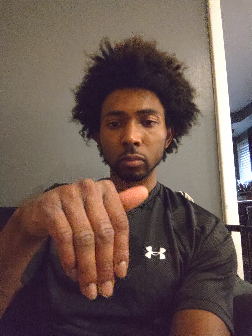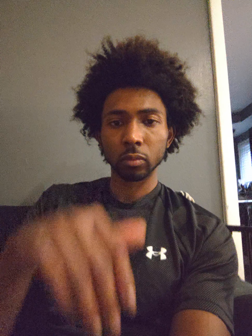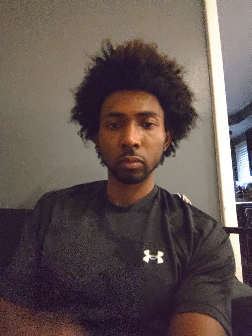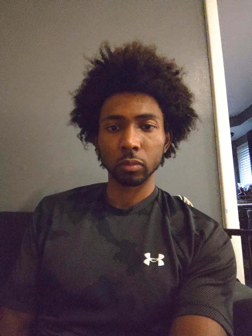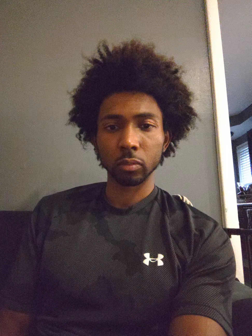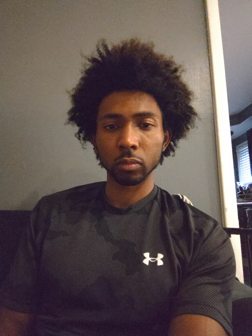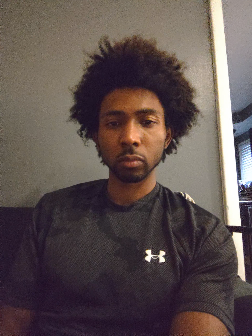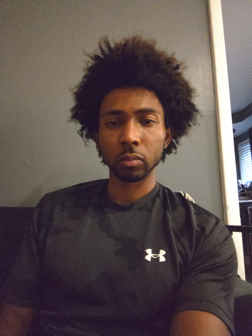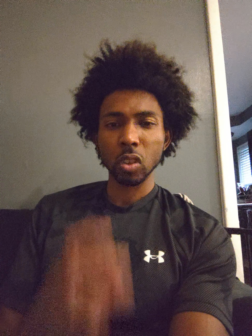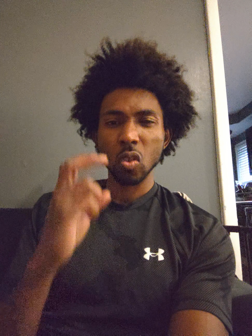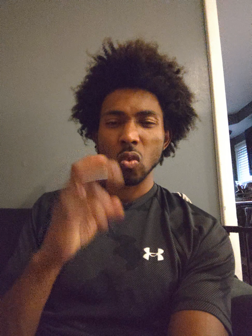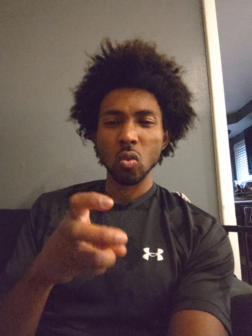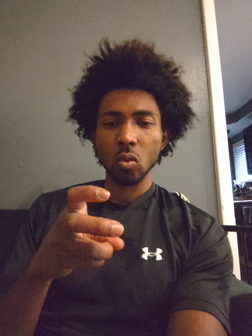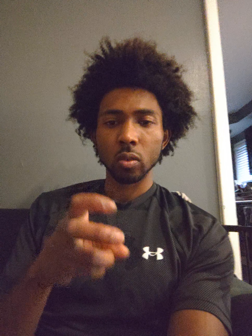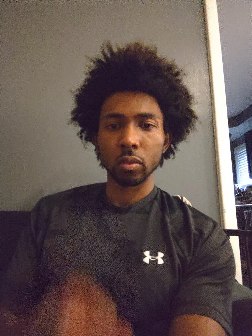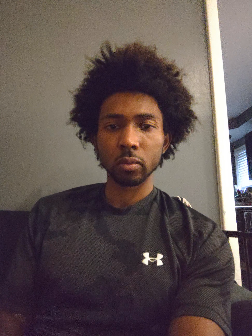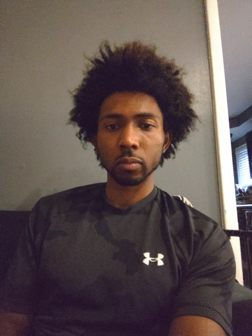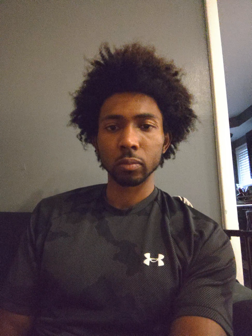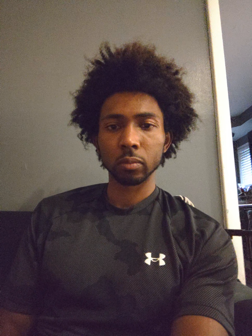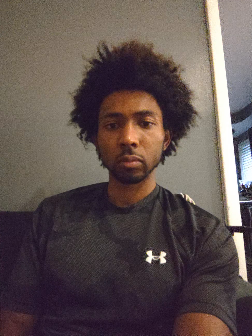hard